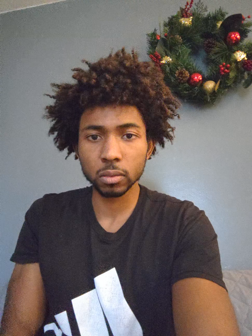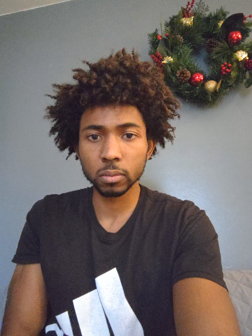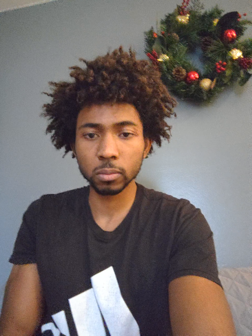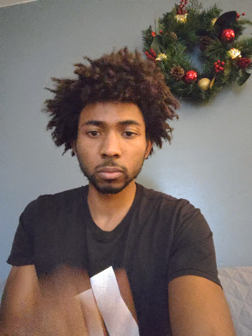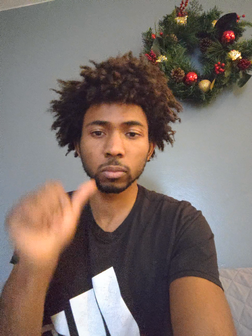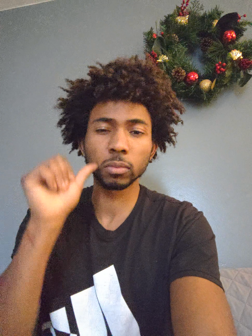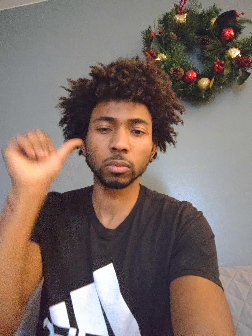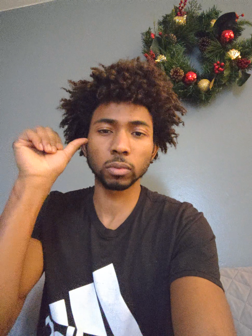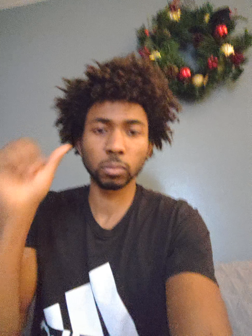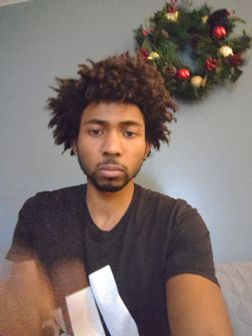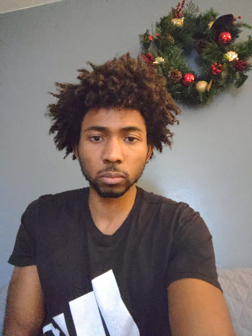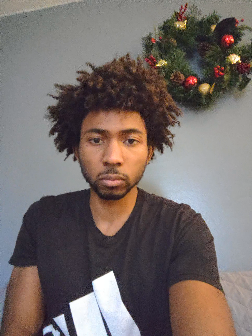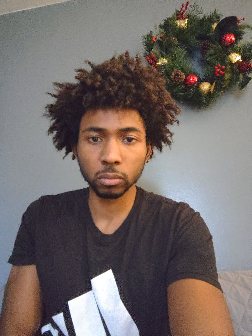yesterday